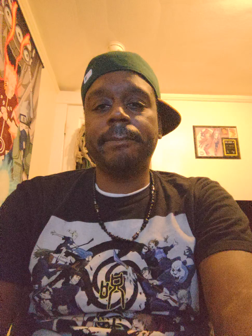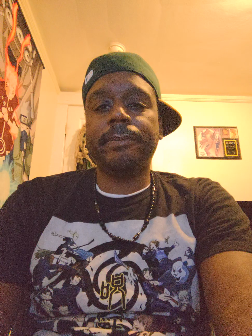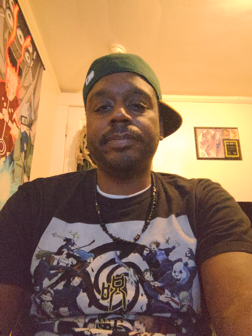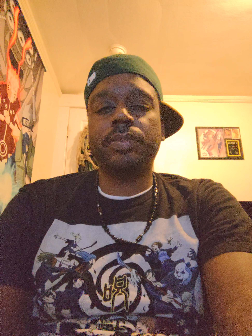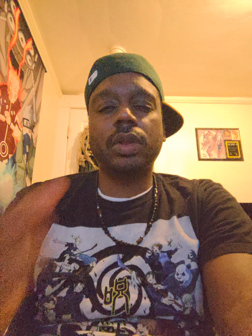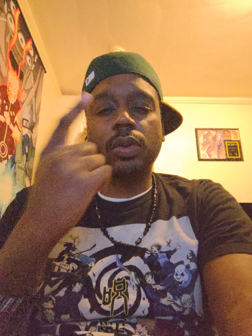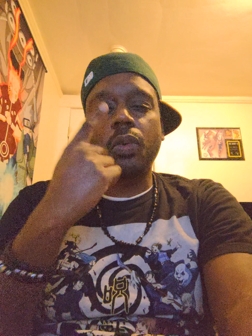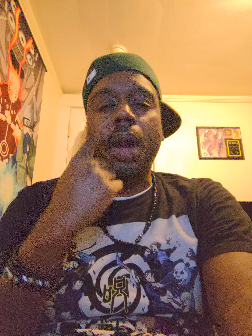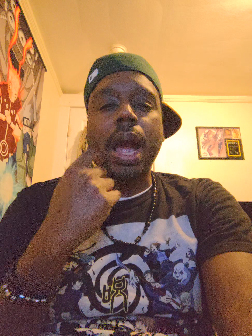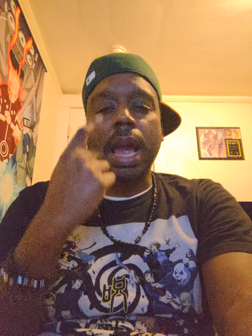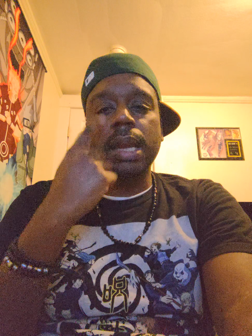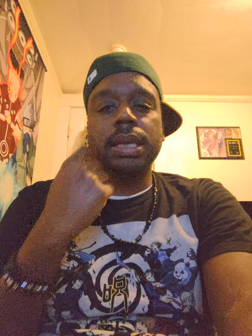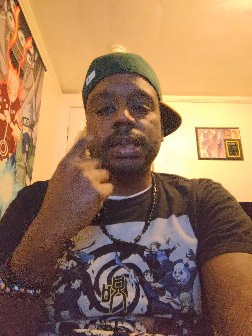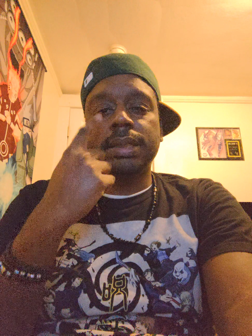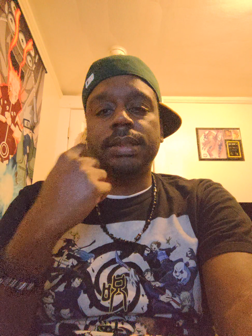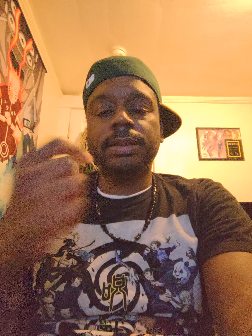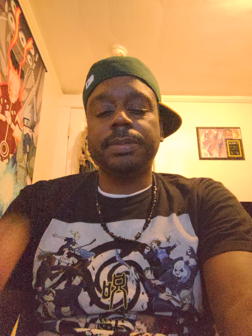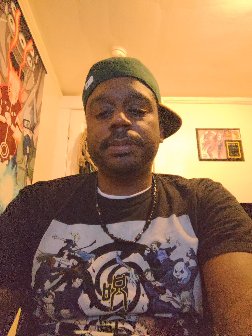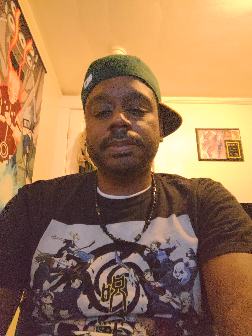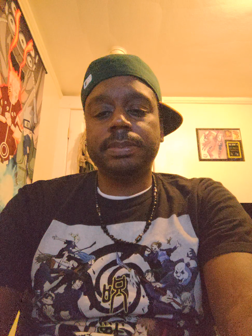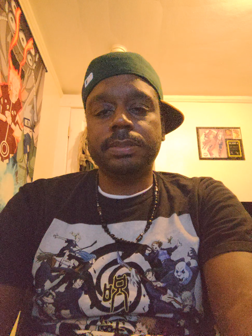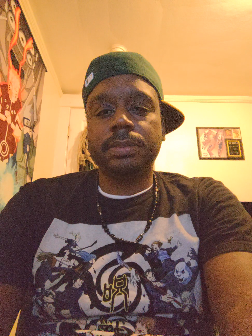cry